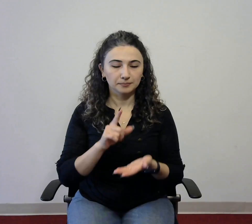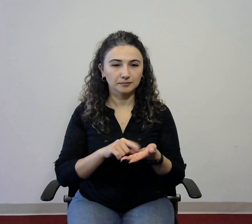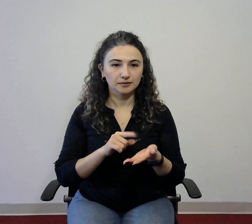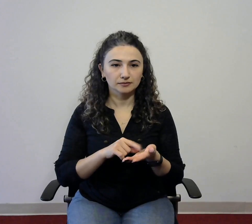pensiya